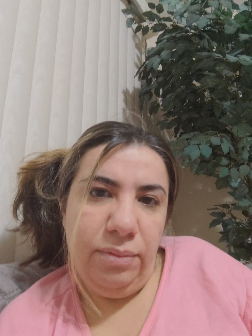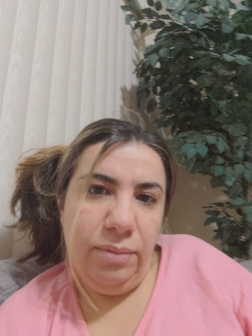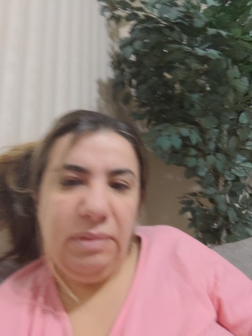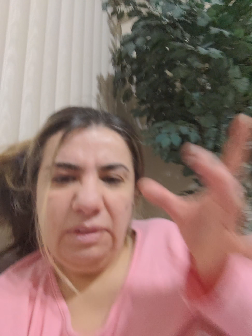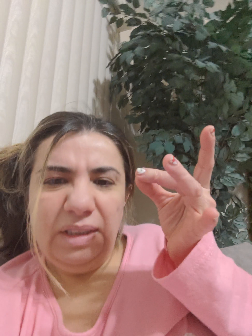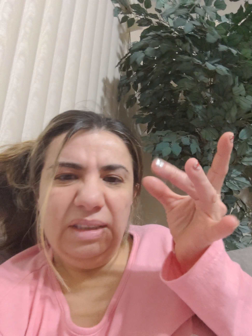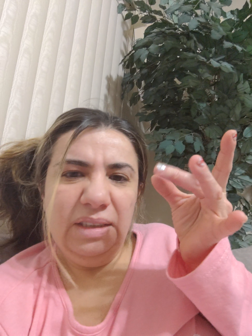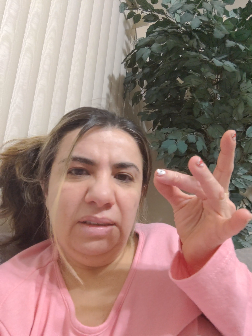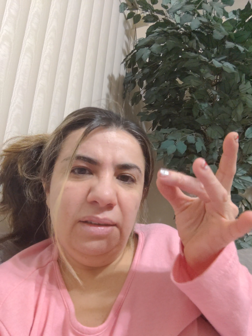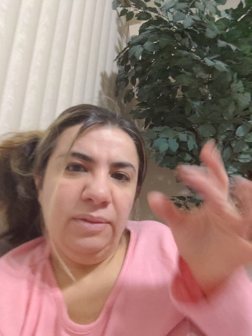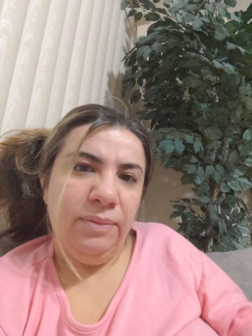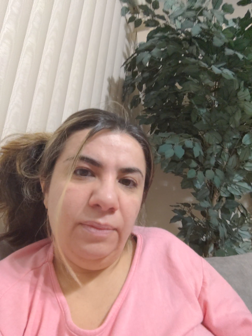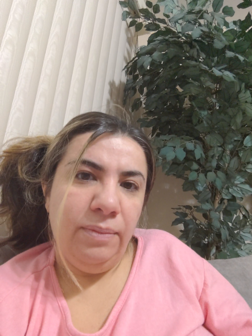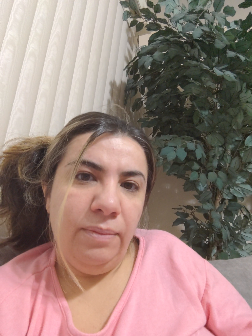sticky